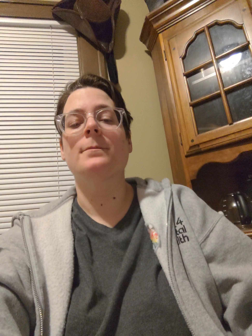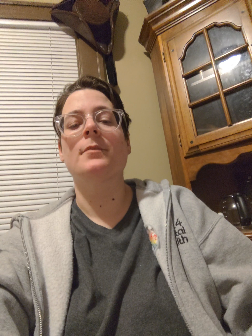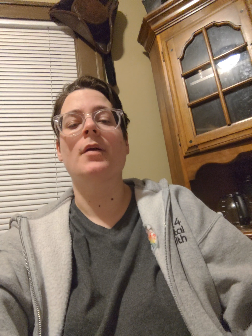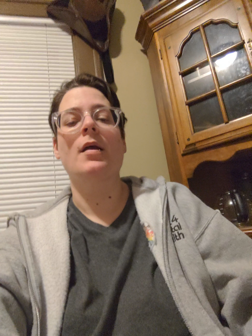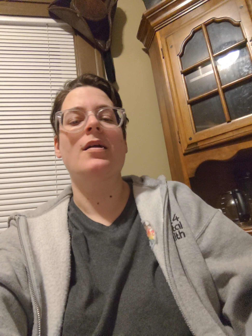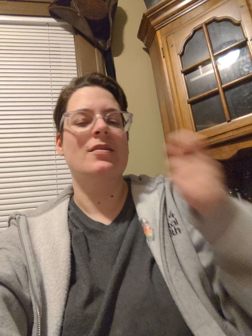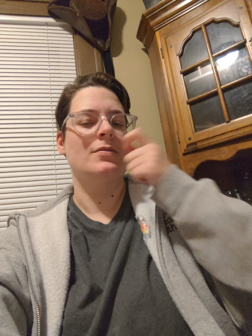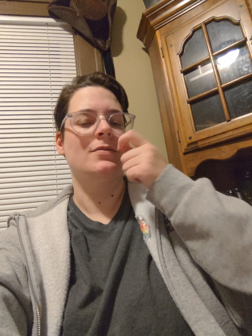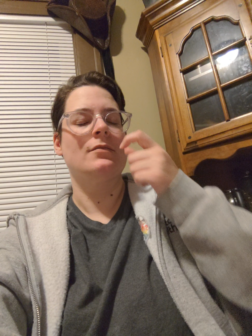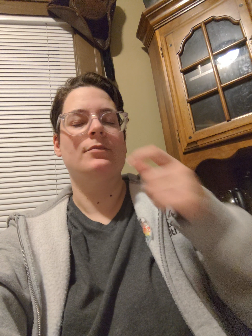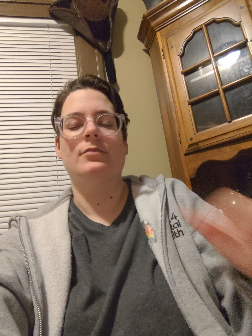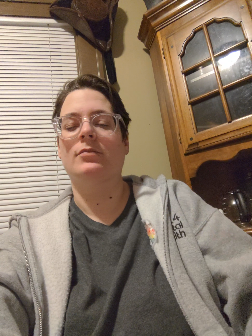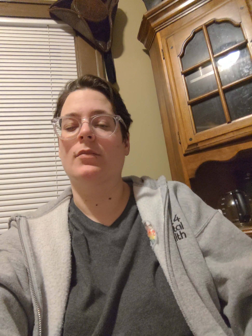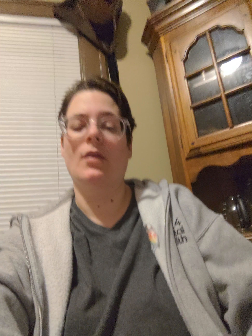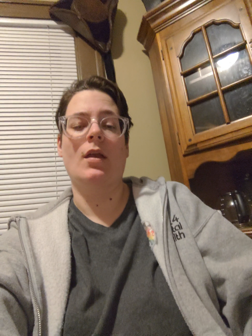window